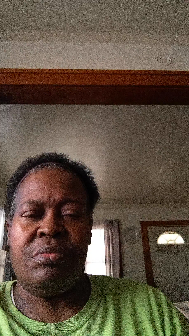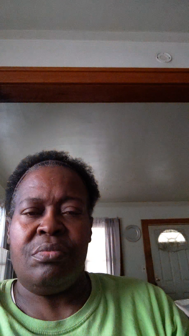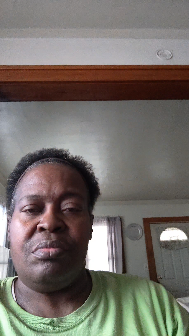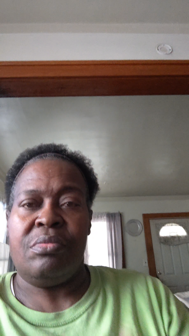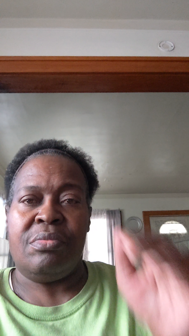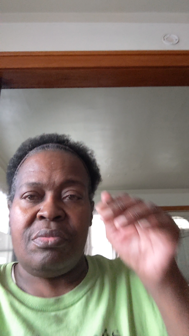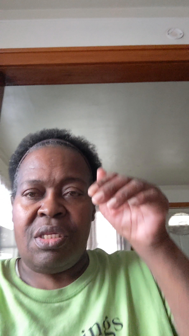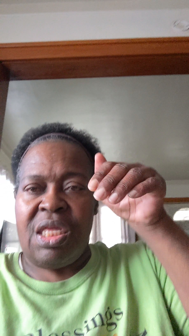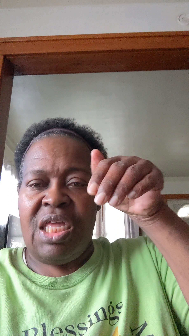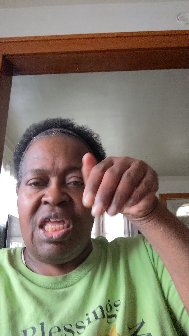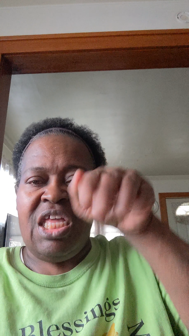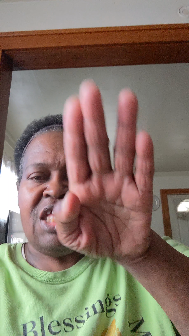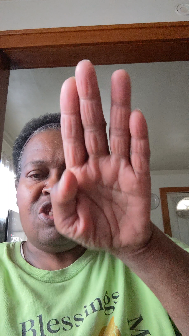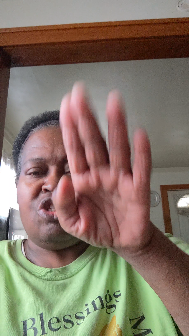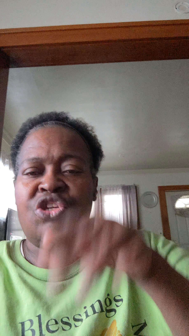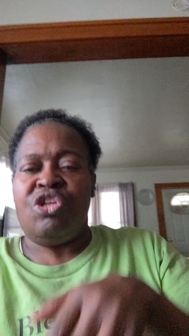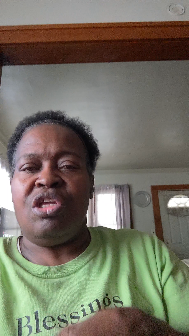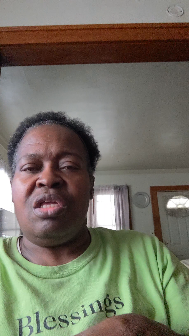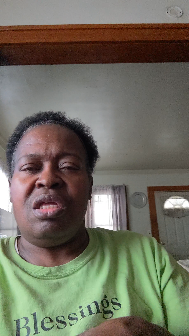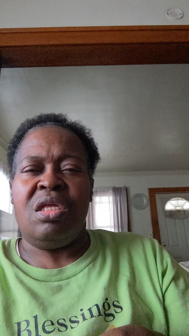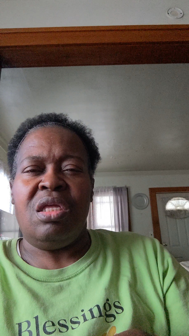enter